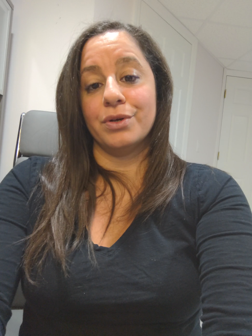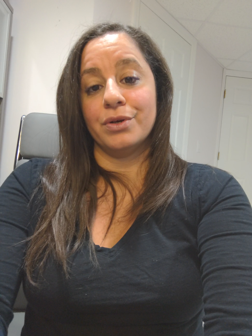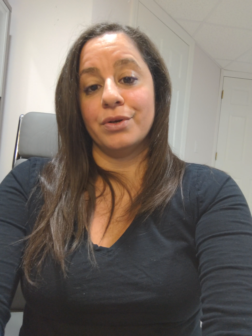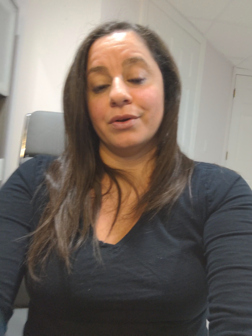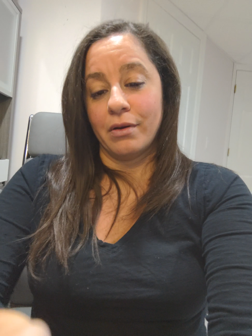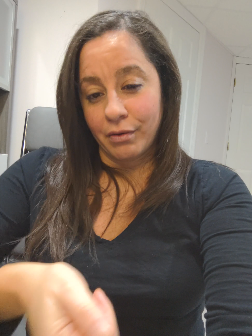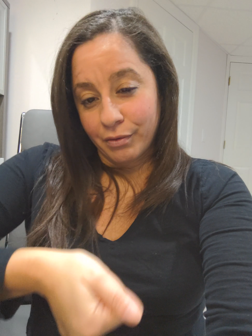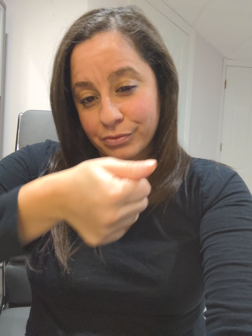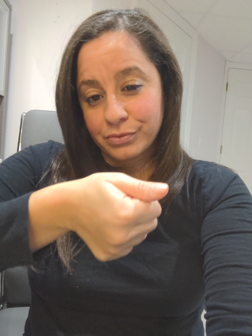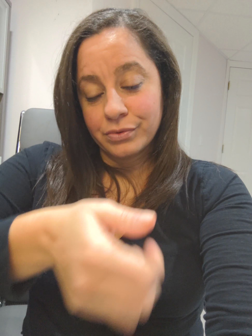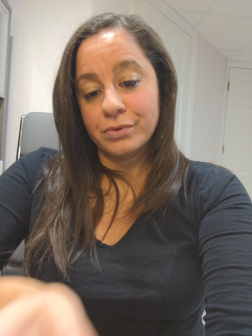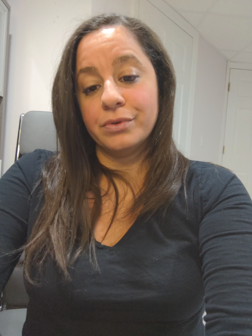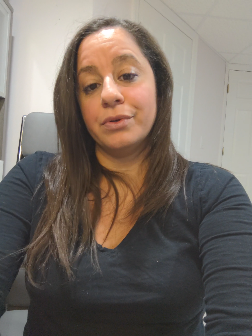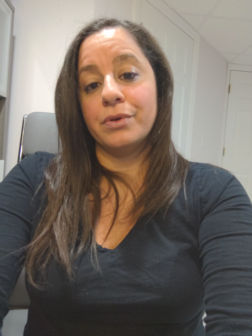hide